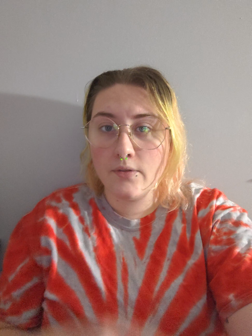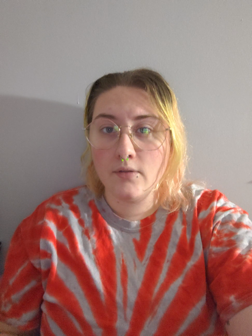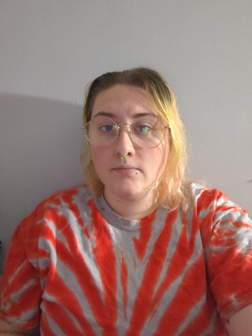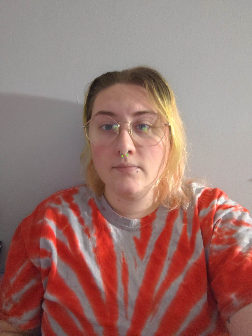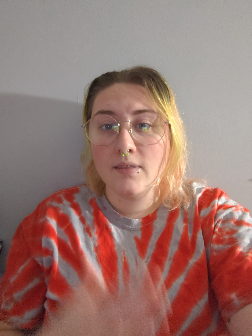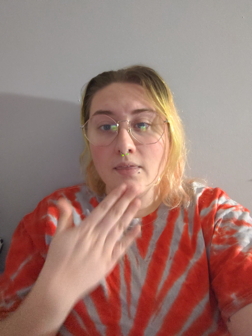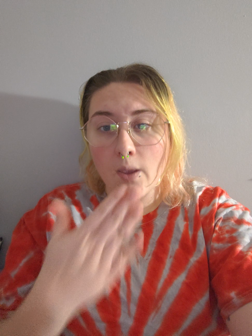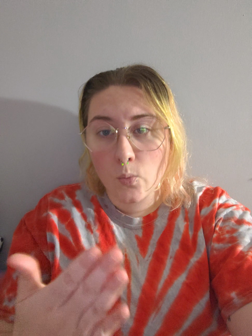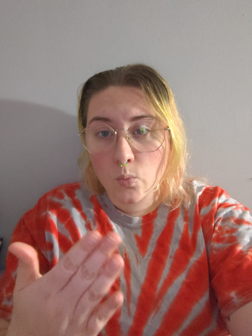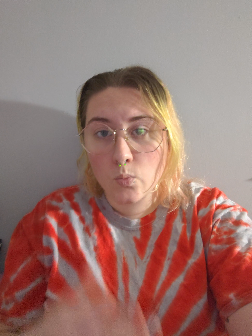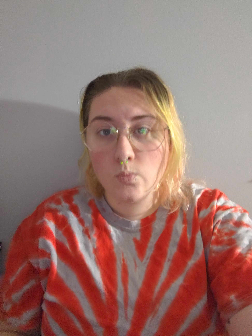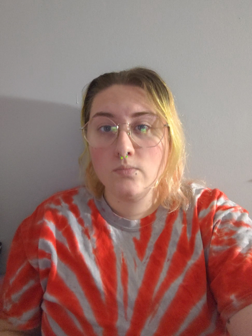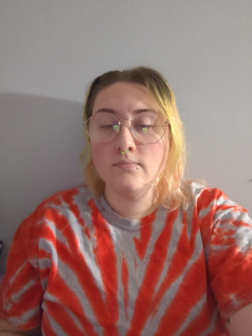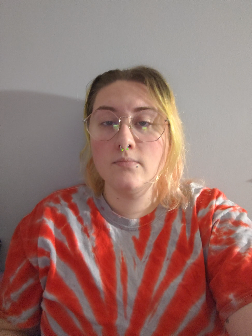thank you